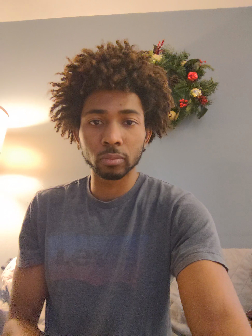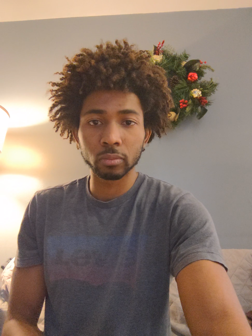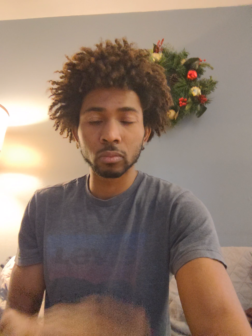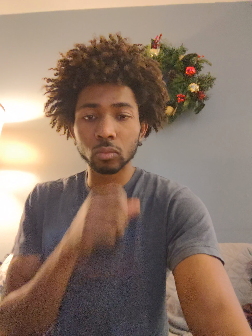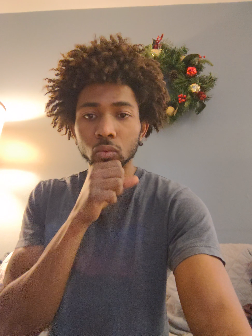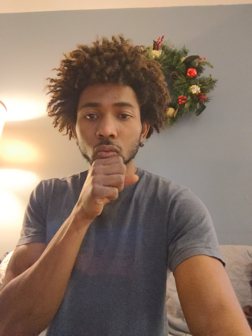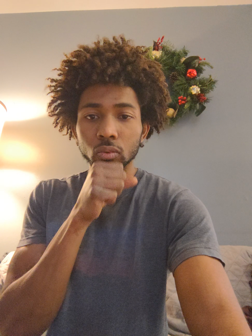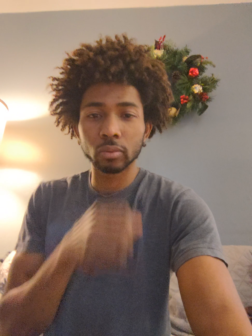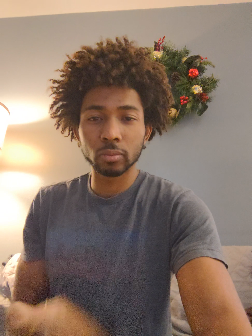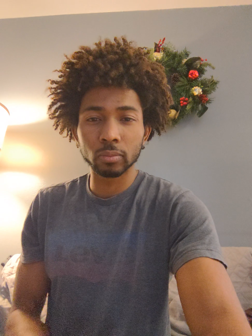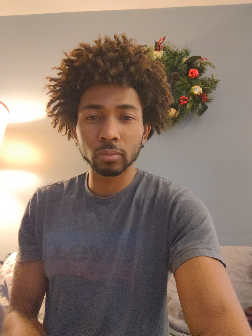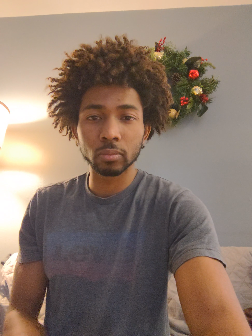orange